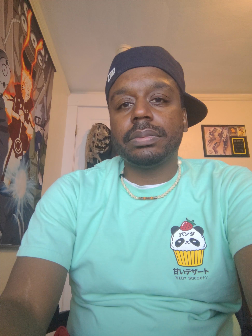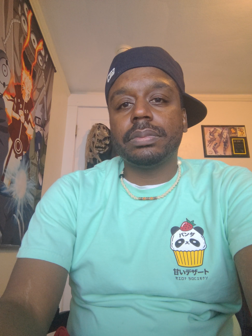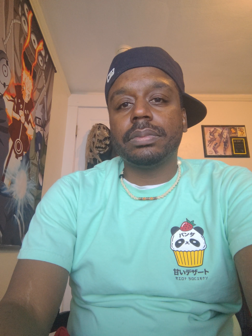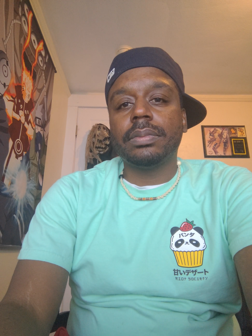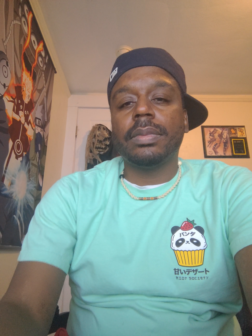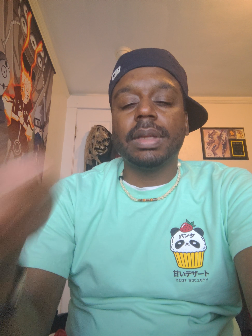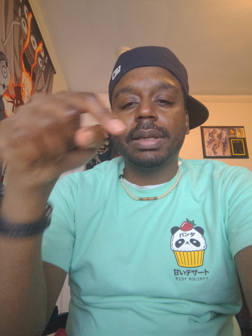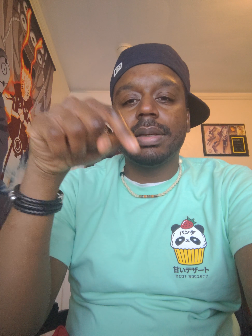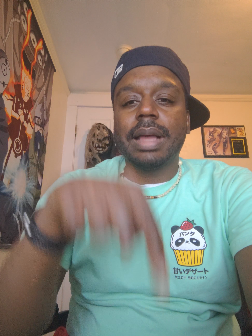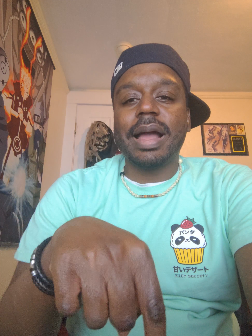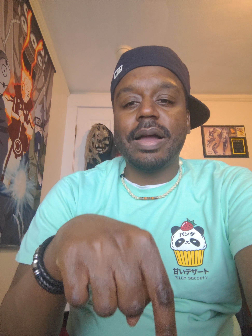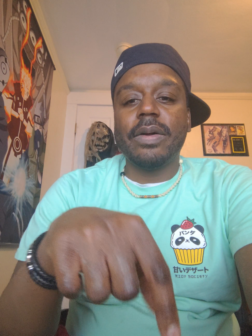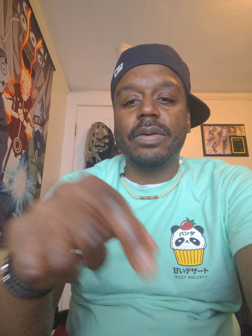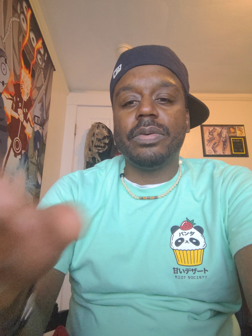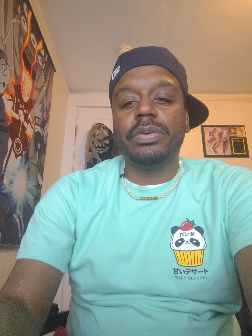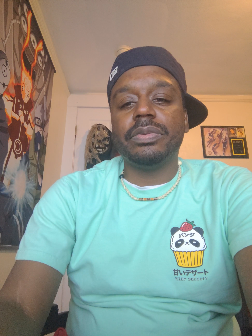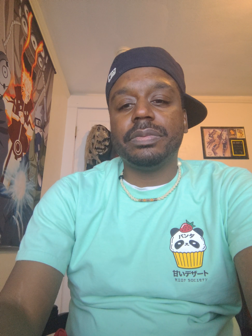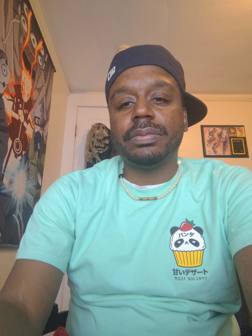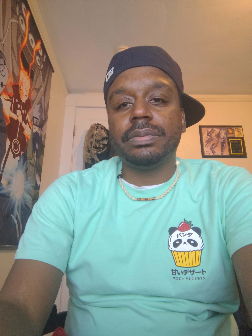down